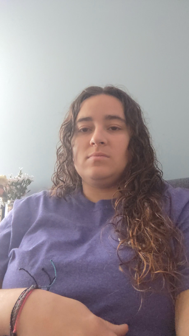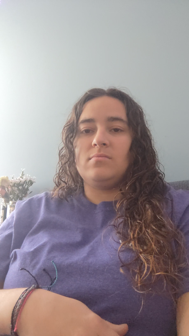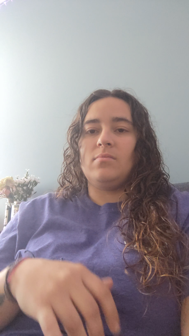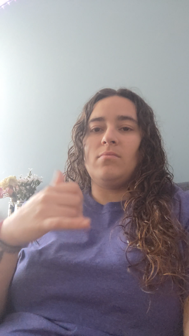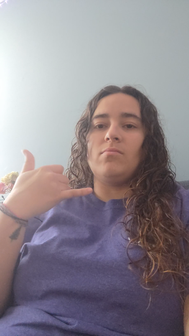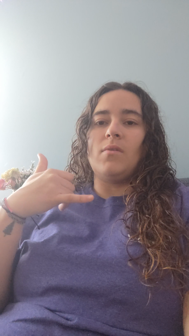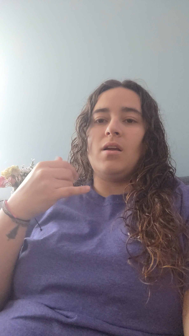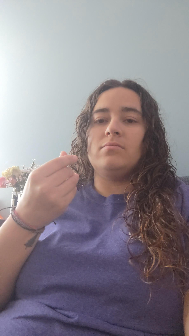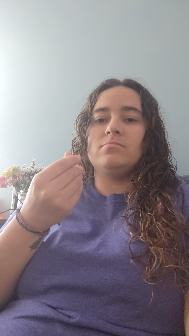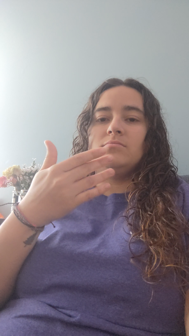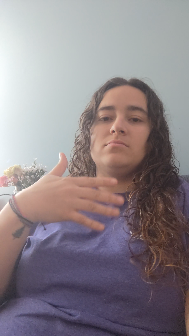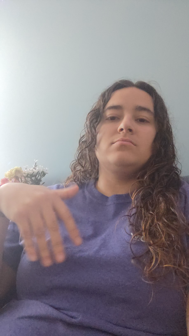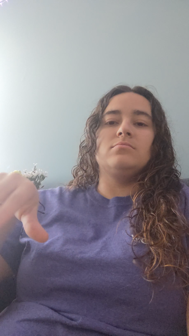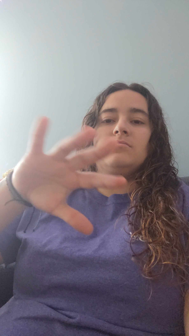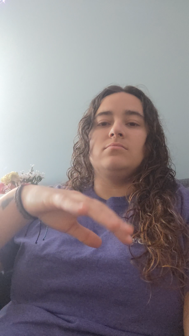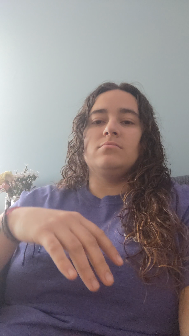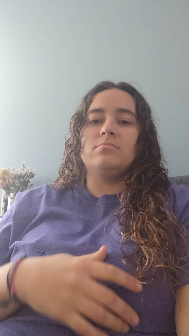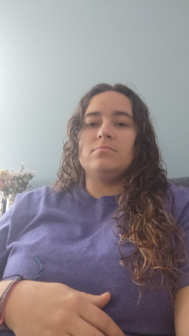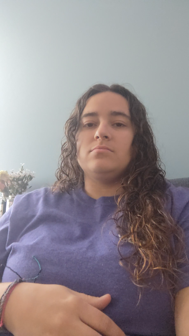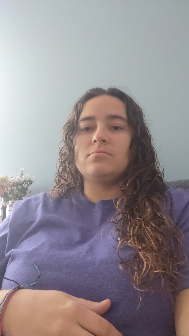playground